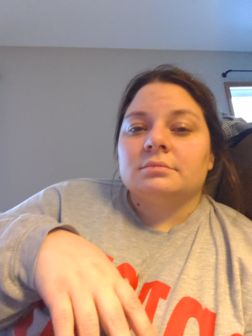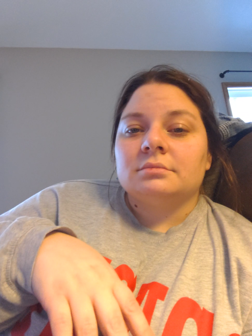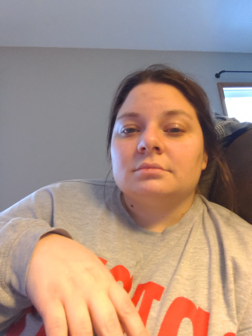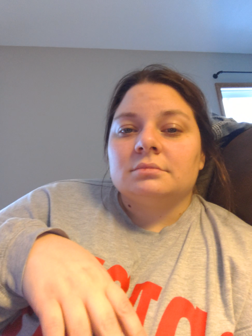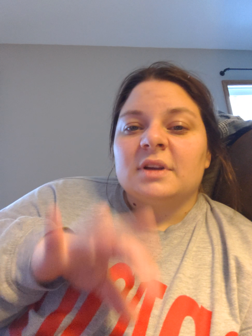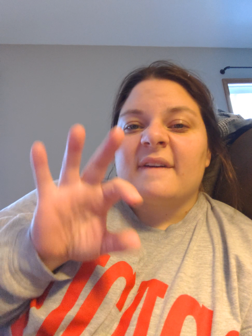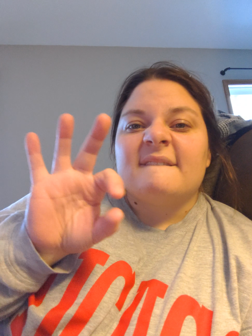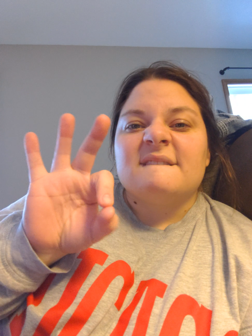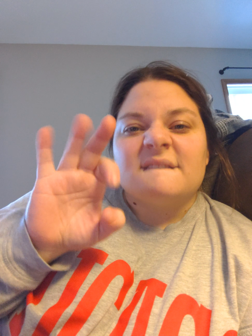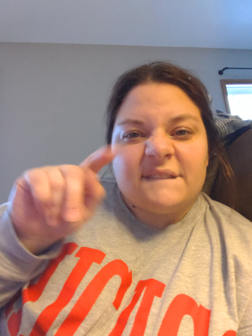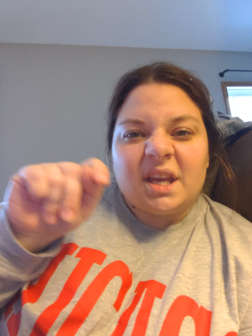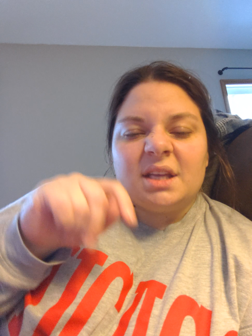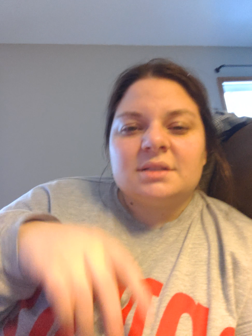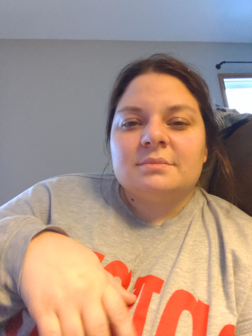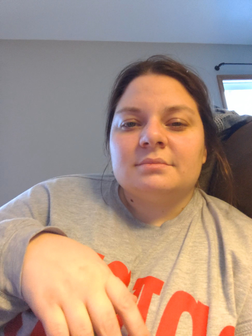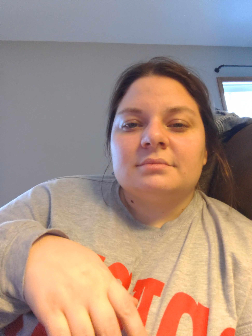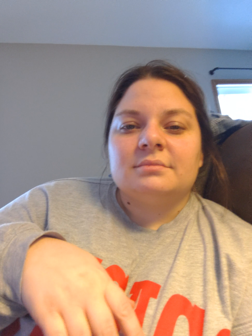feet